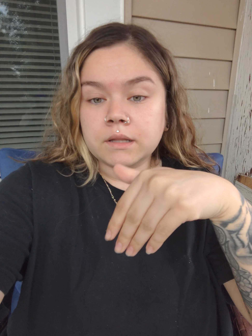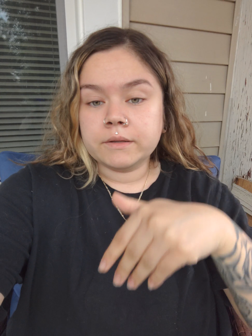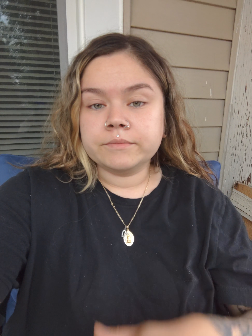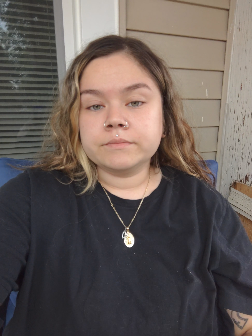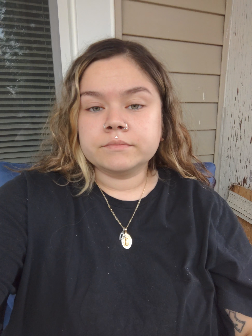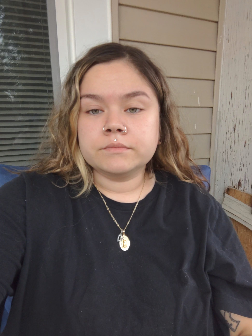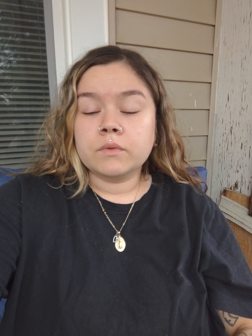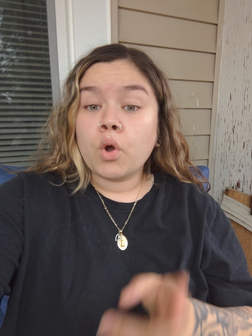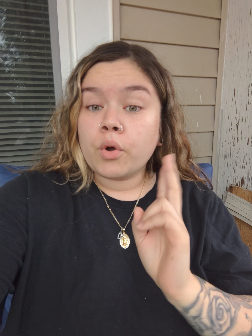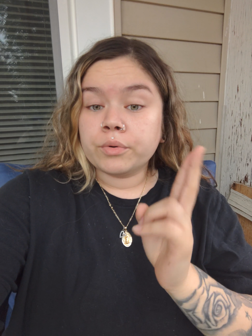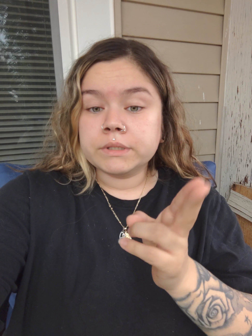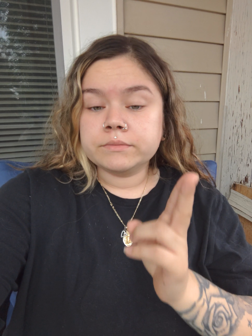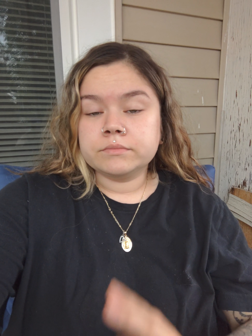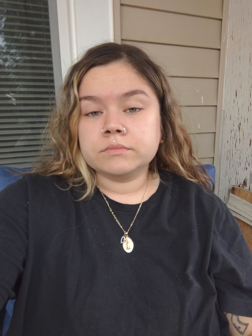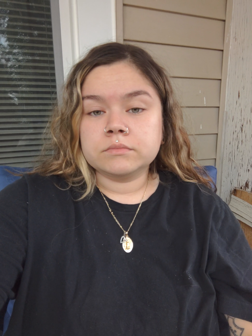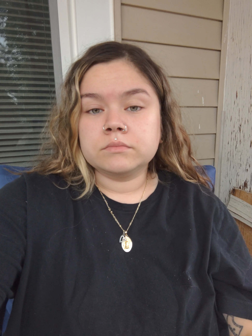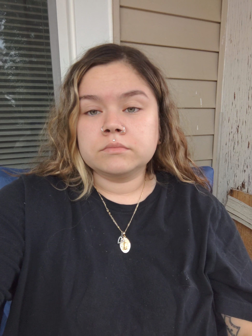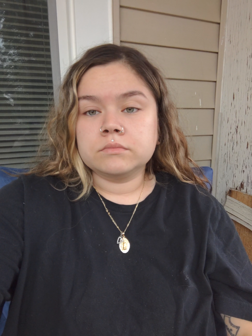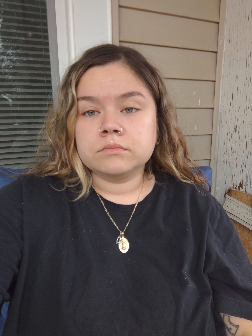hurry